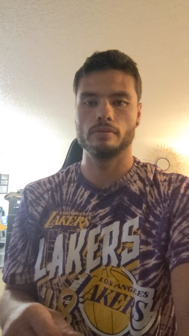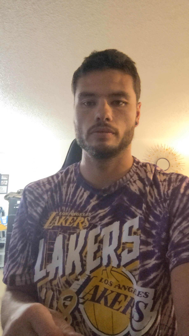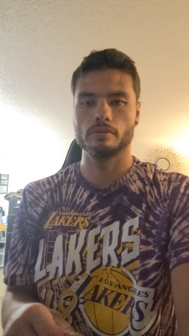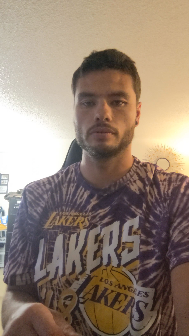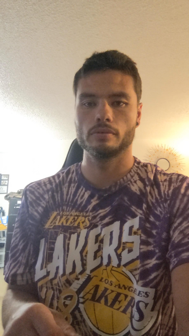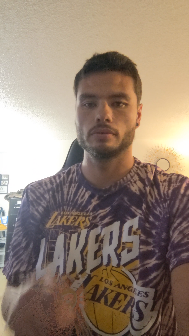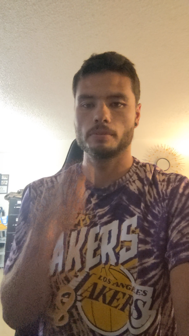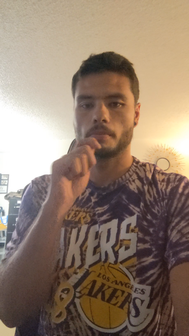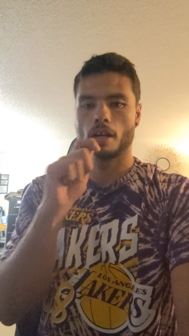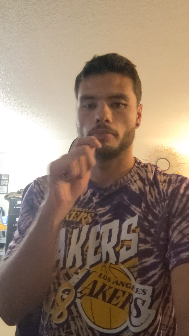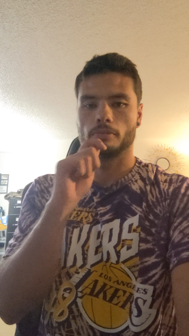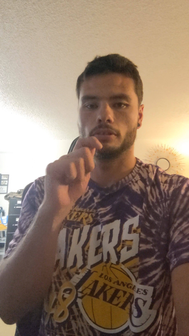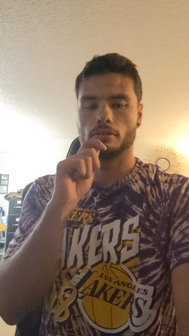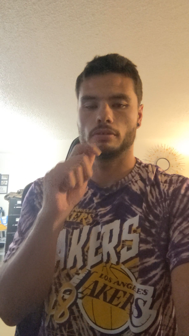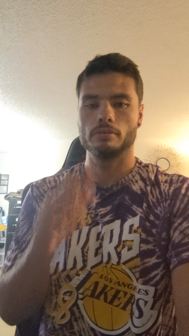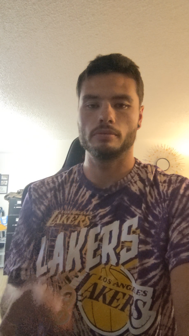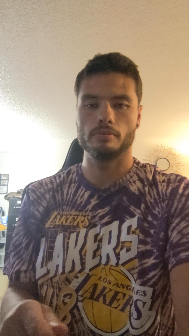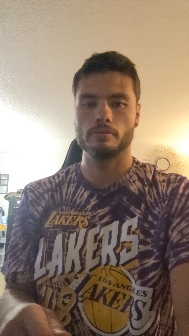popsicle